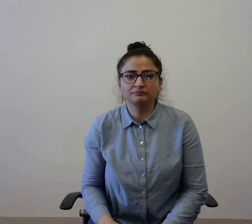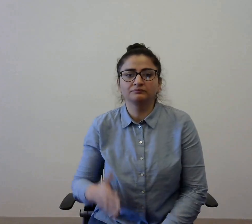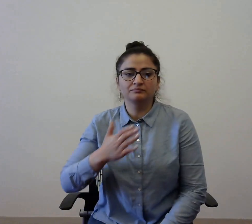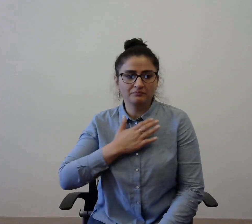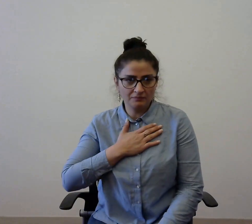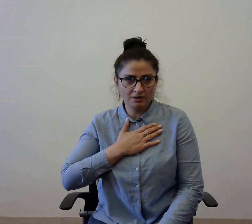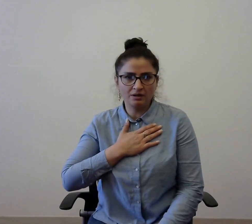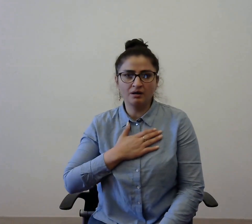mən